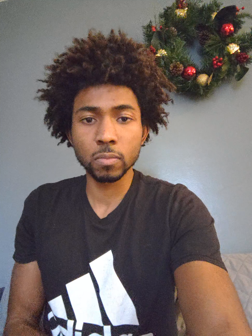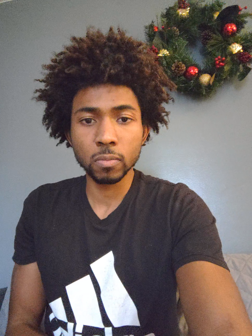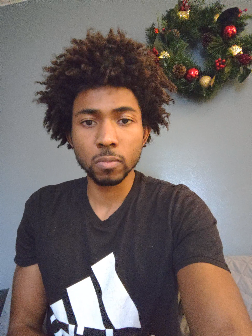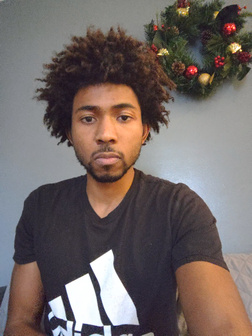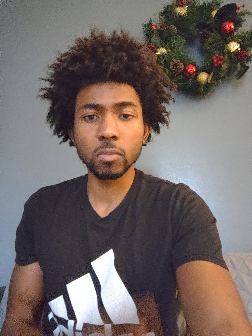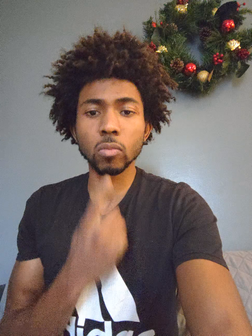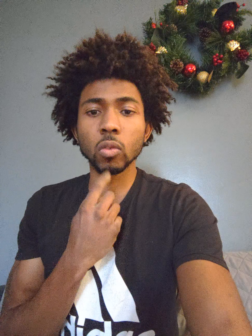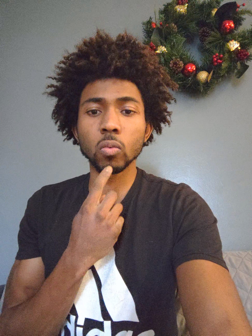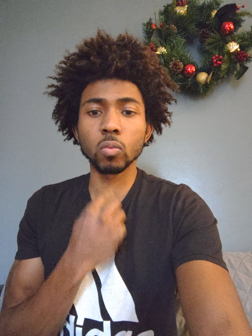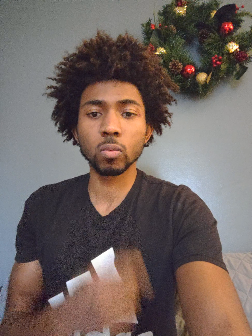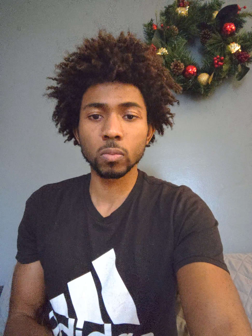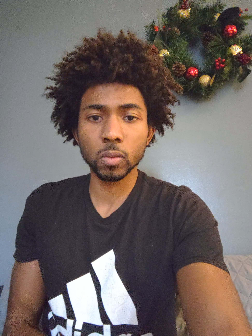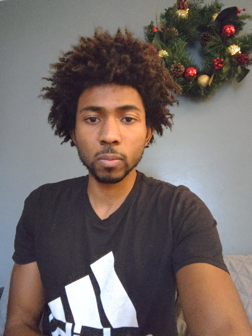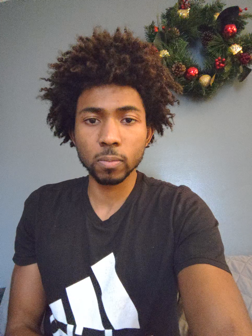red